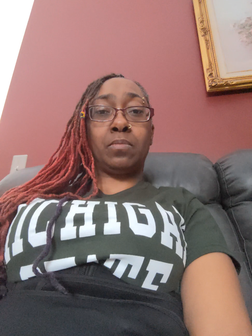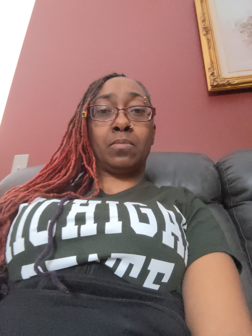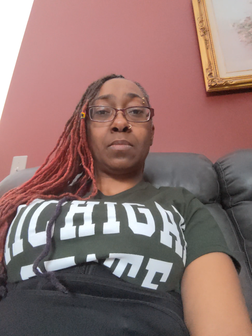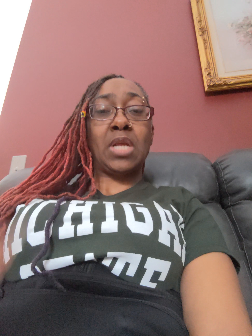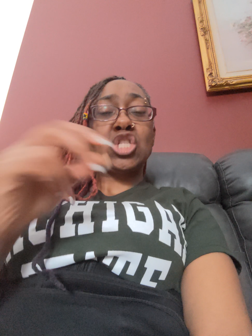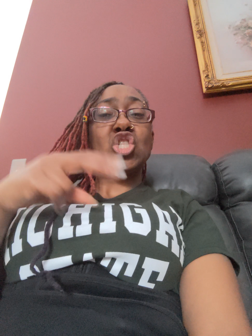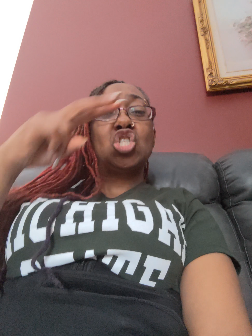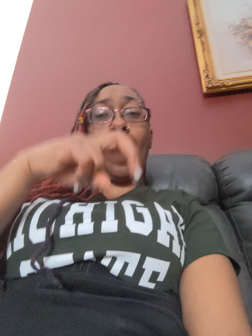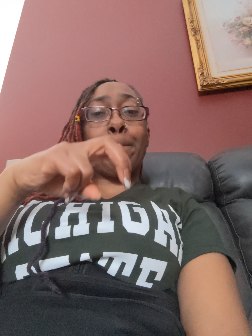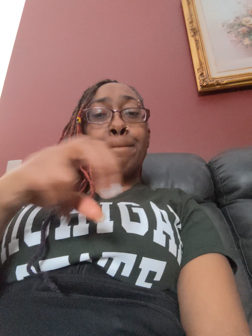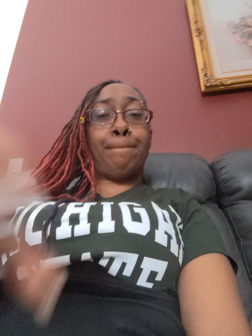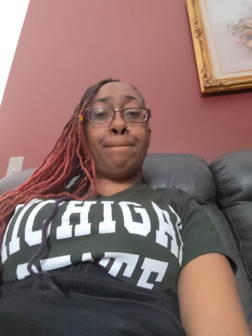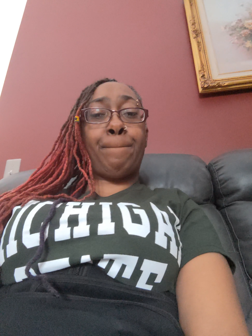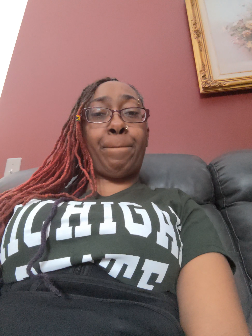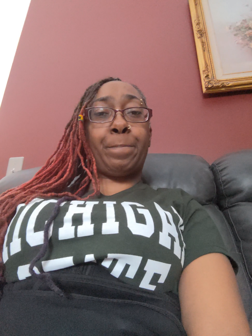jump